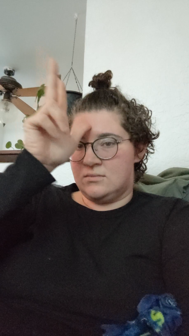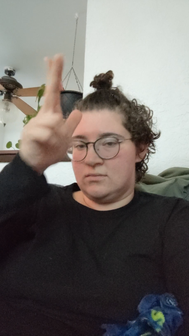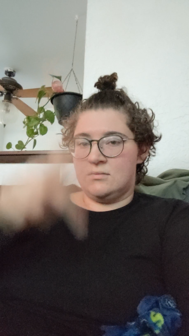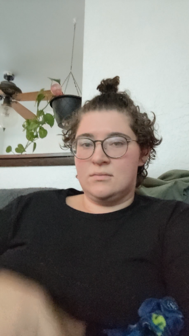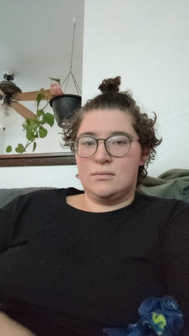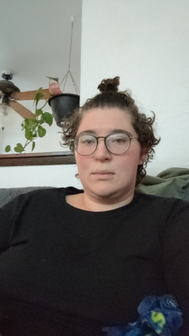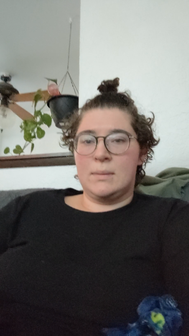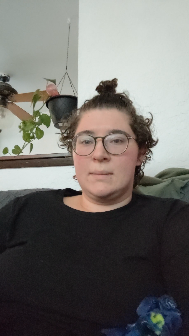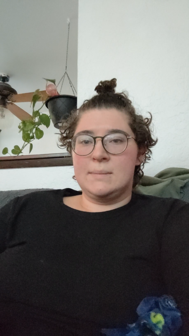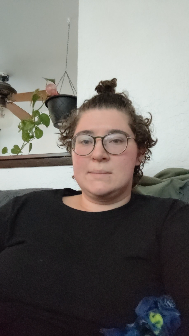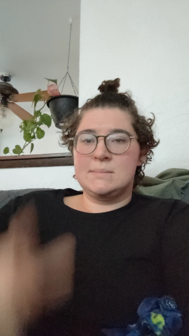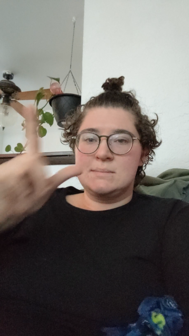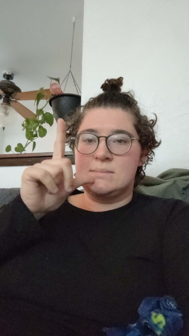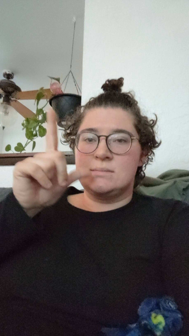lunch